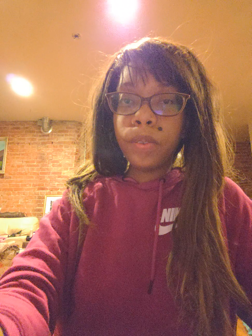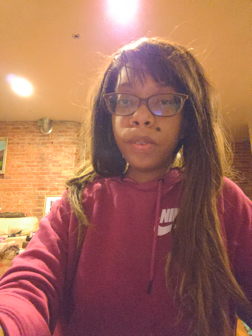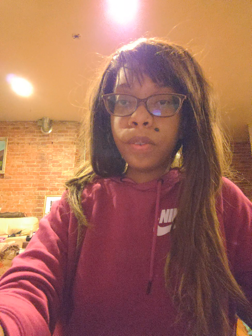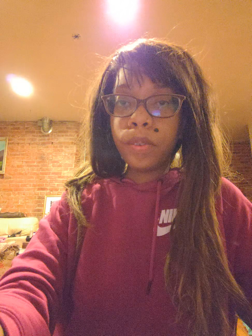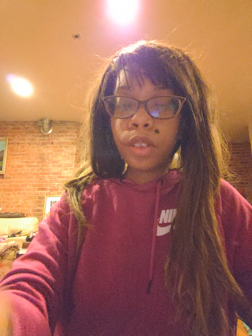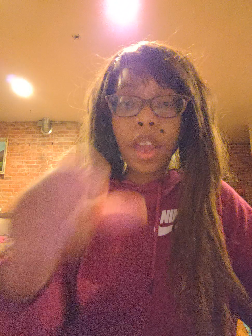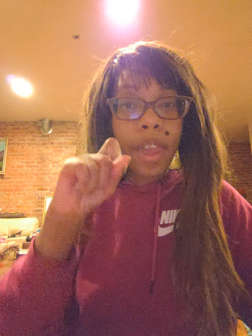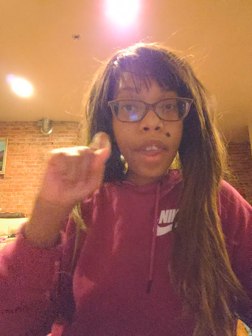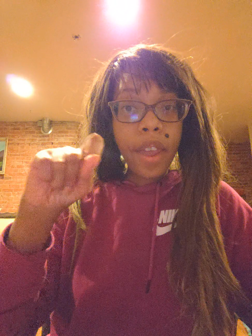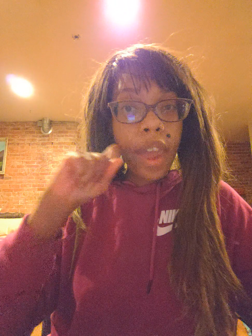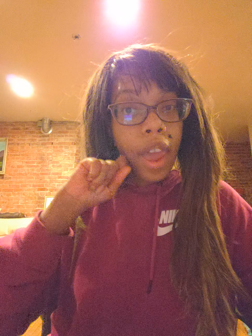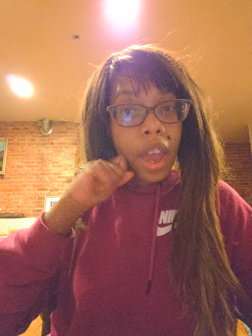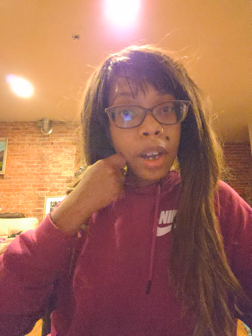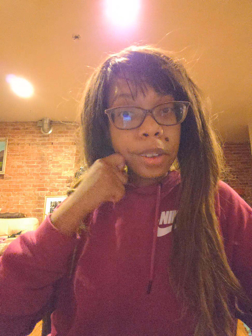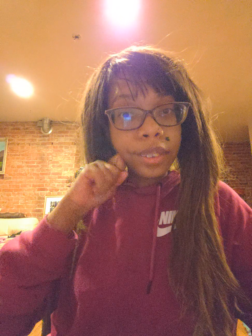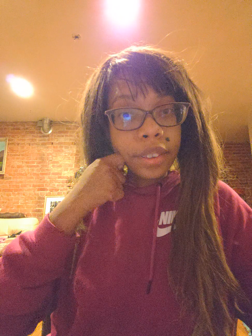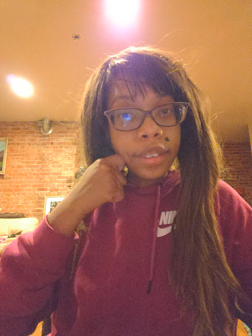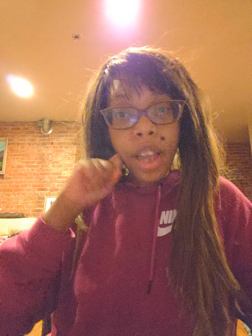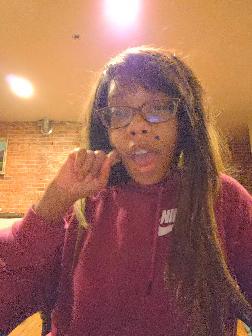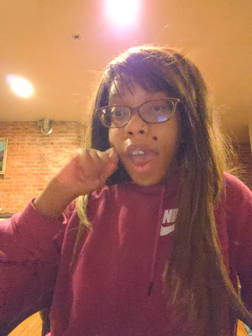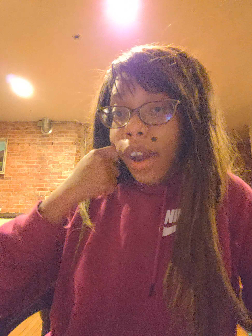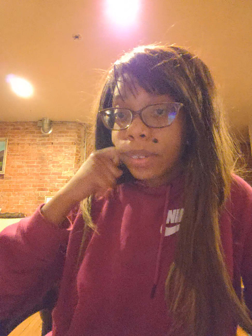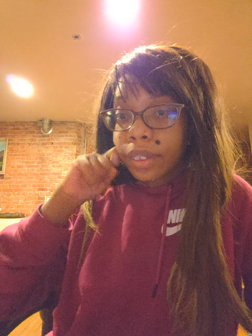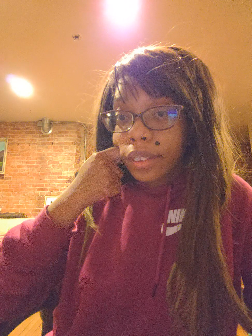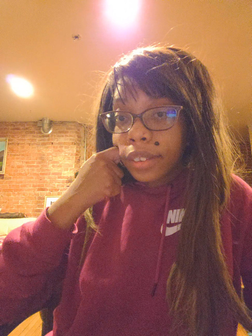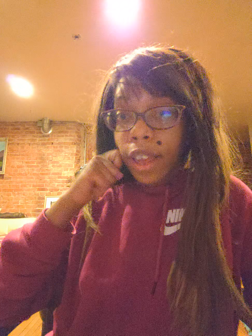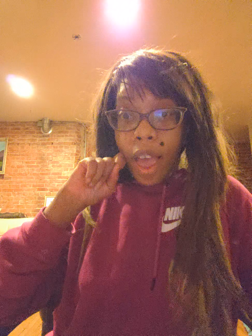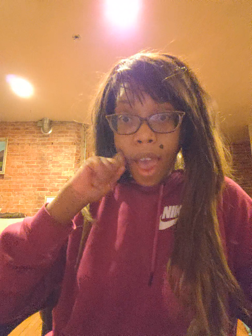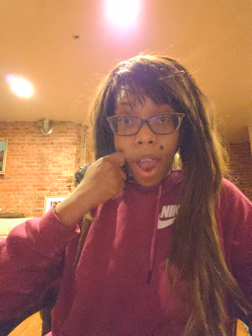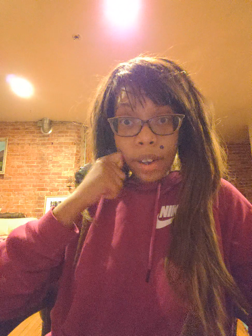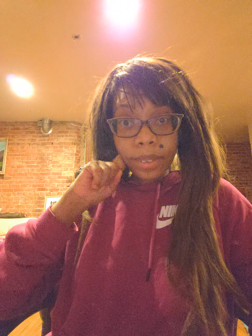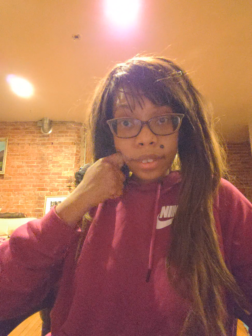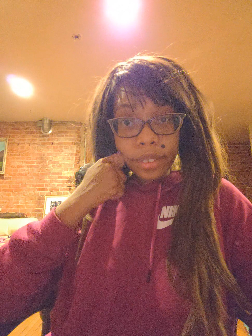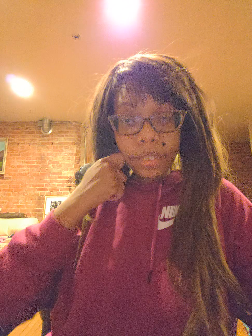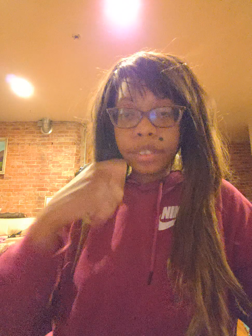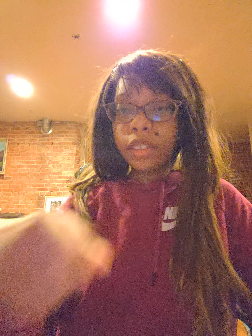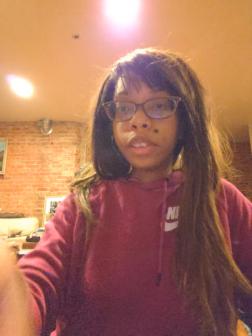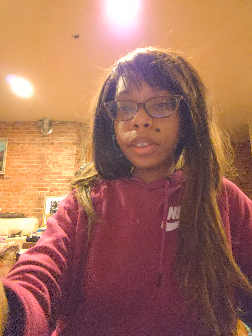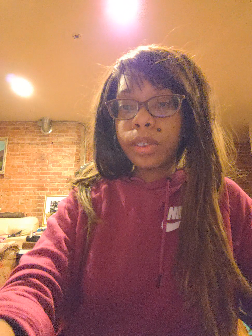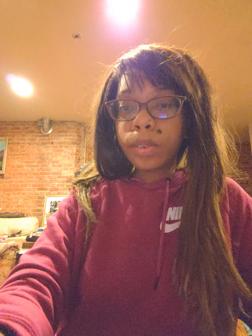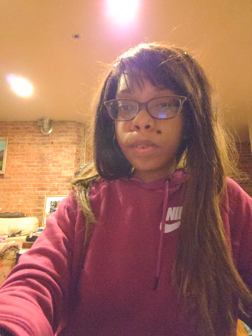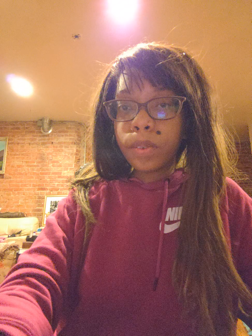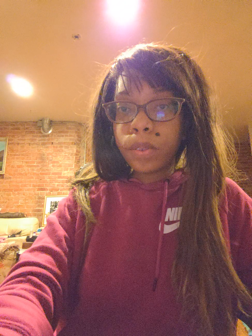apple